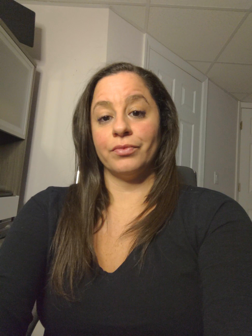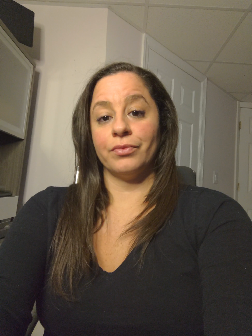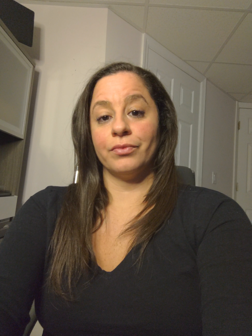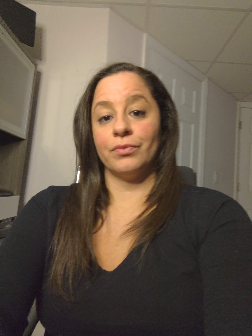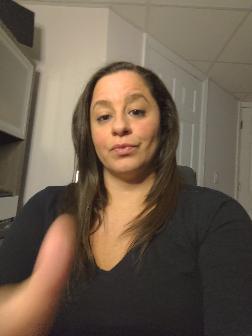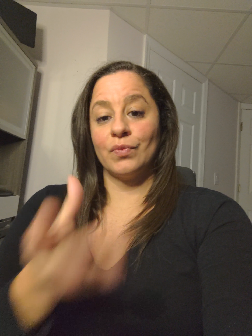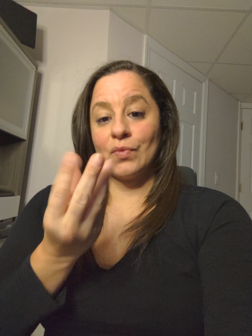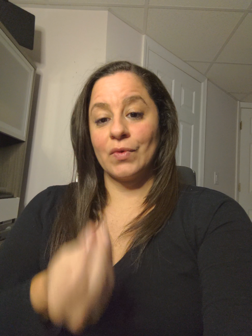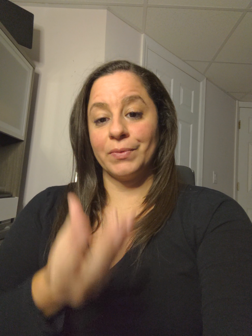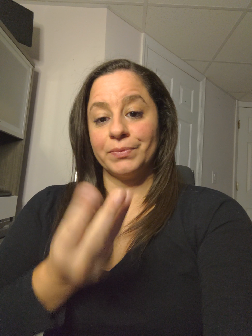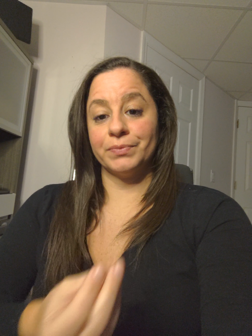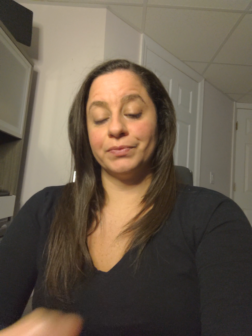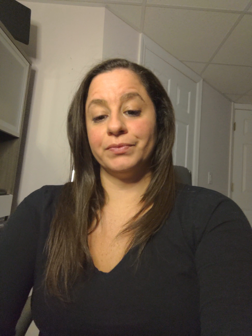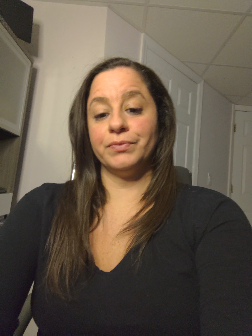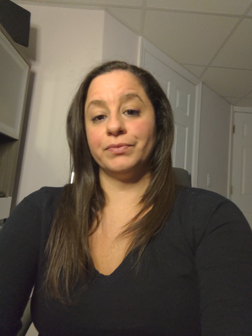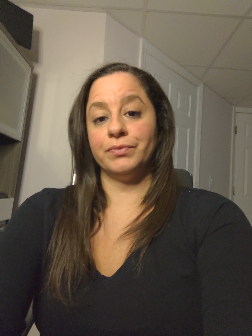wet